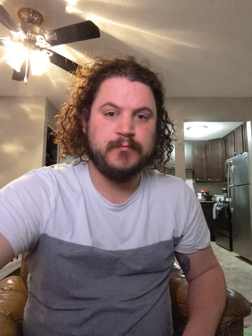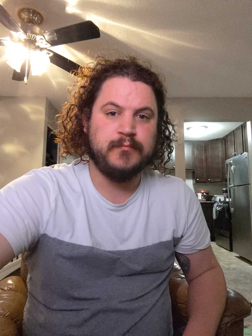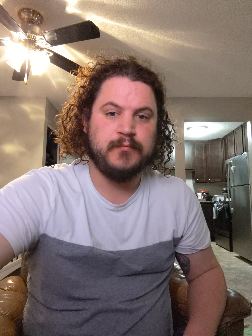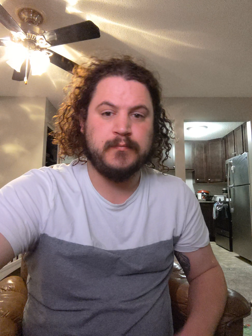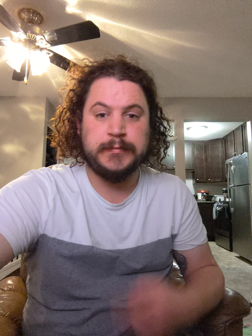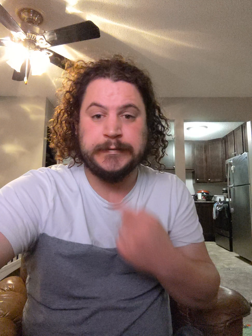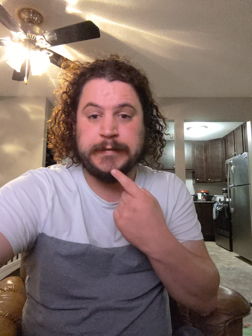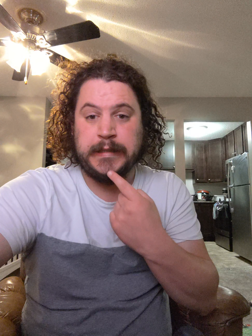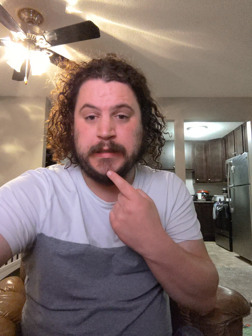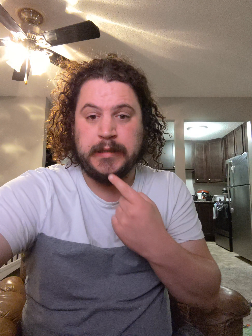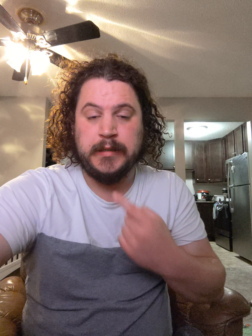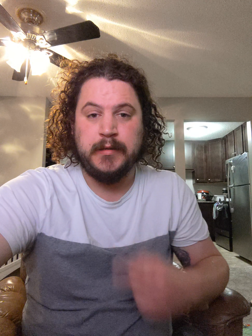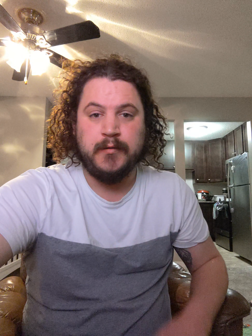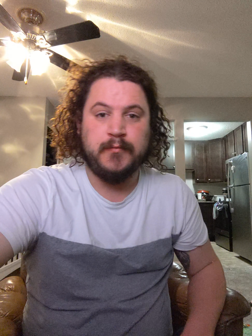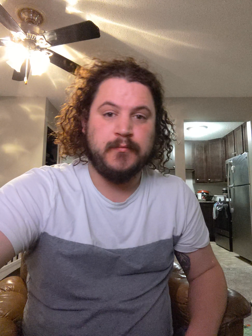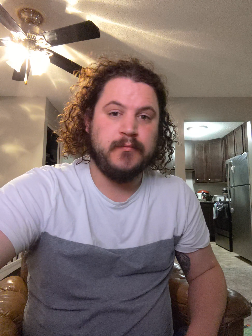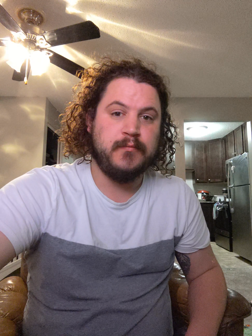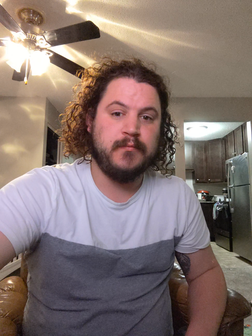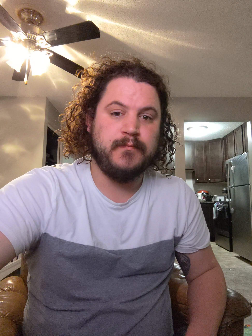say